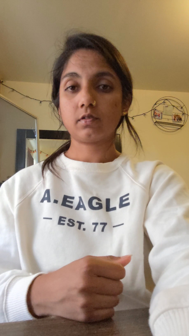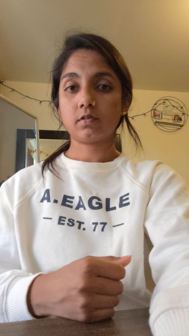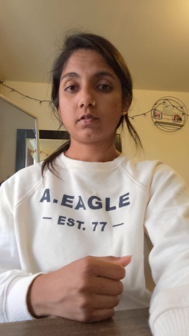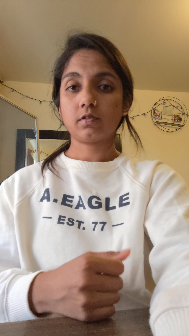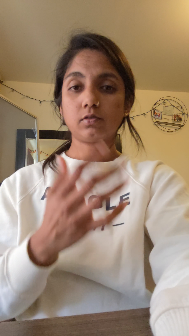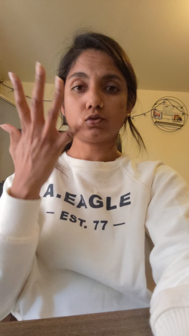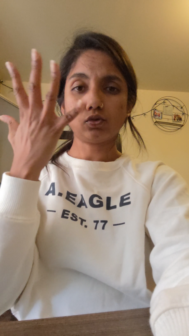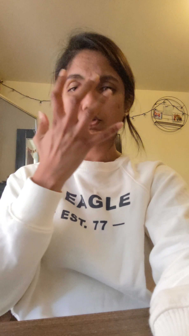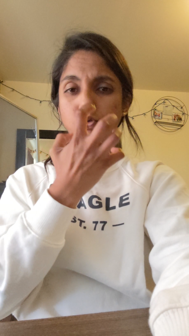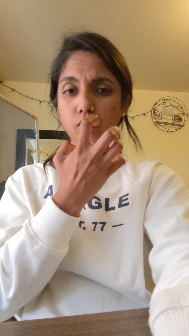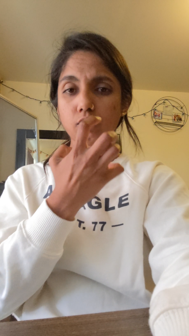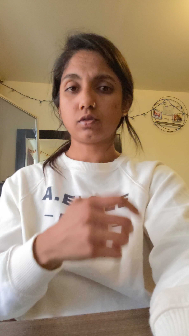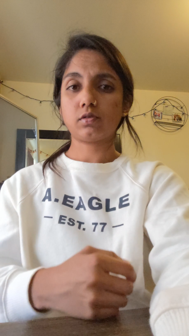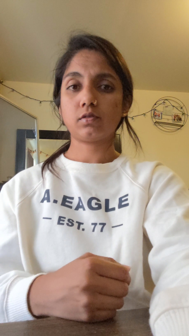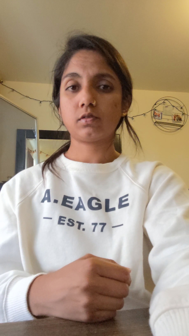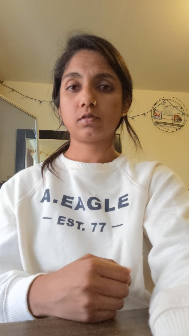dark